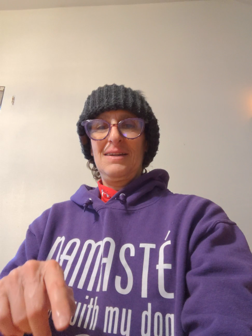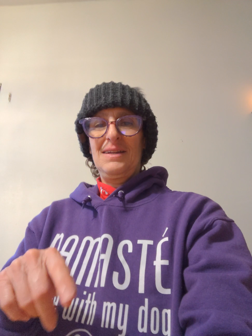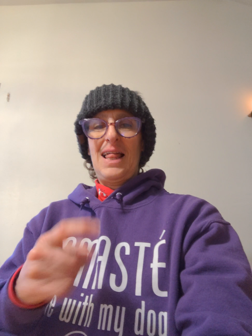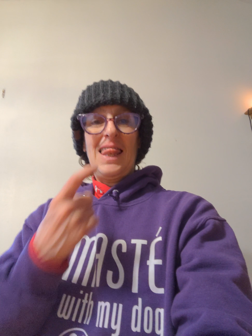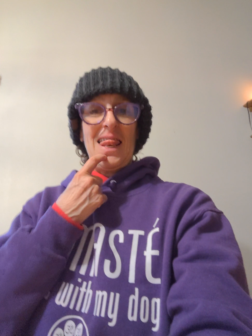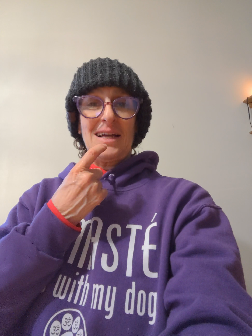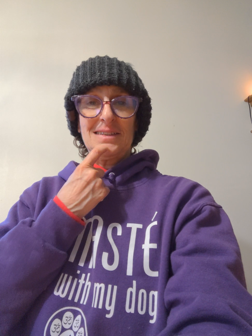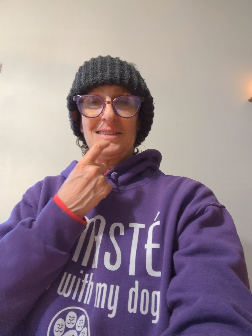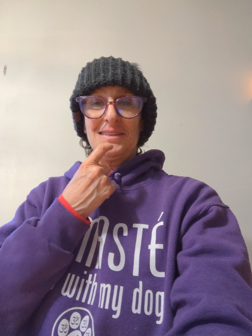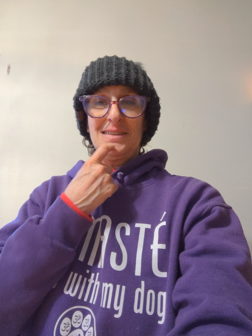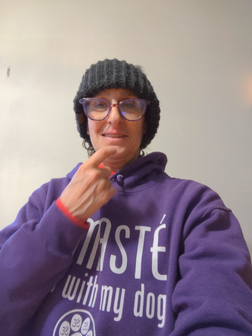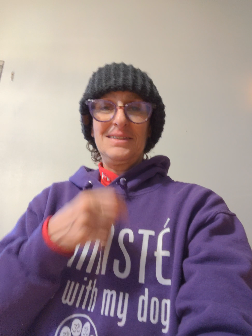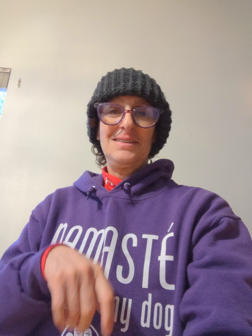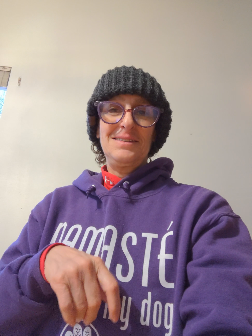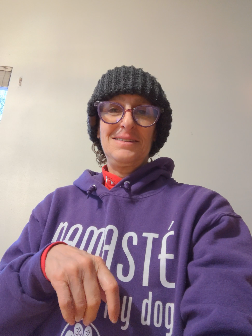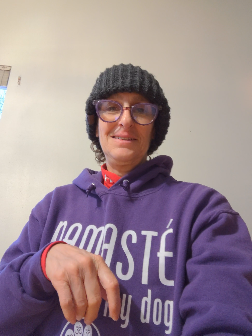window